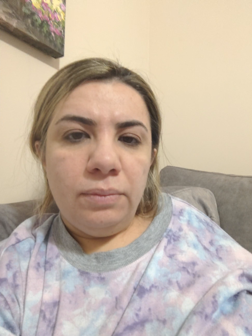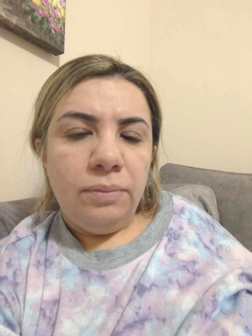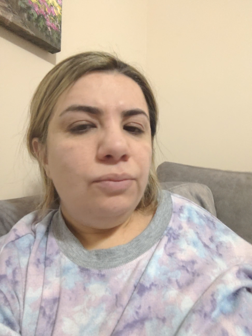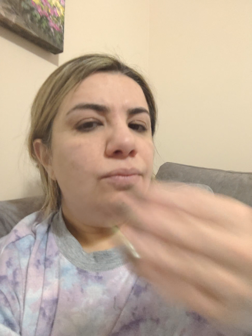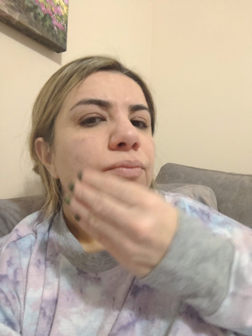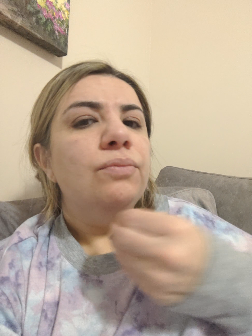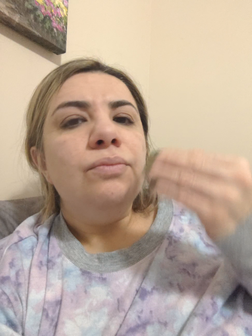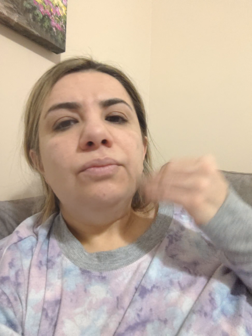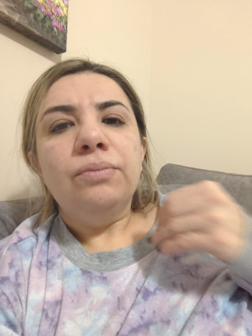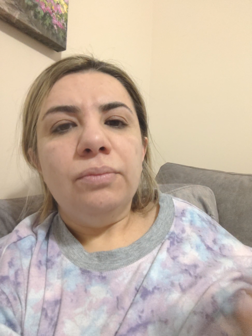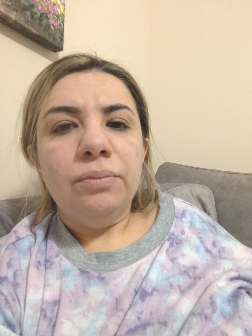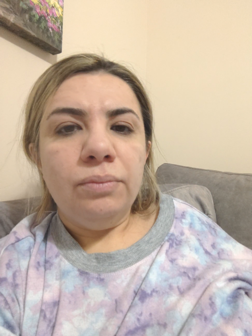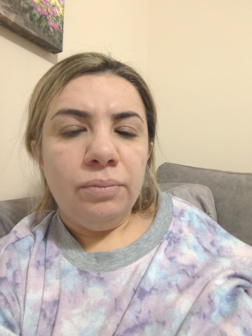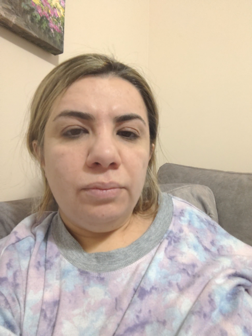napkin